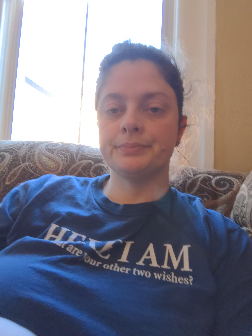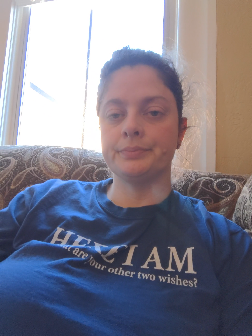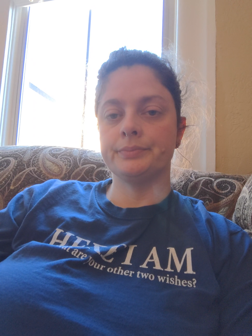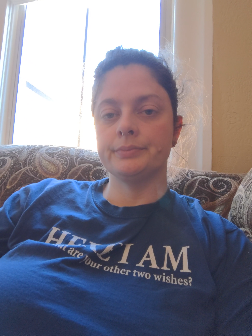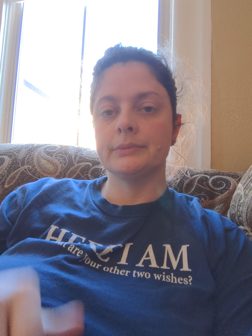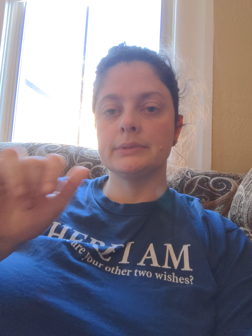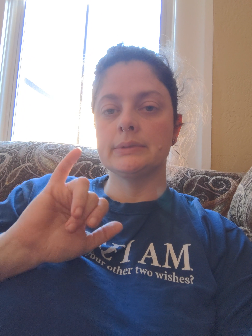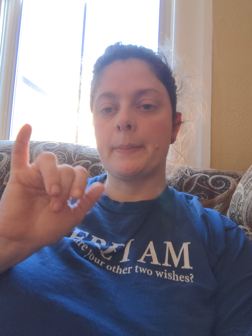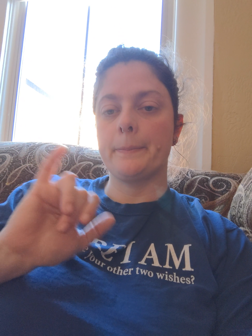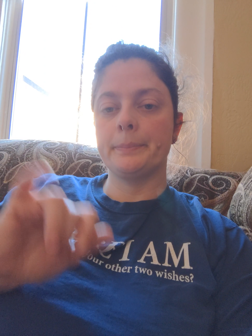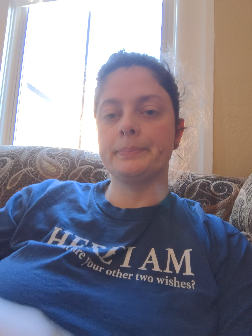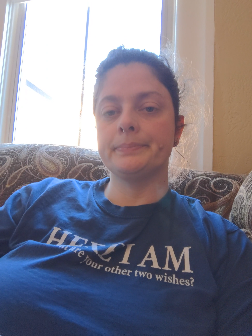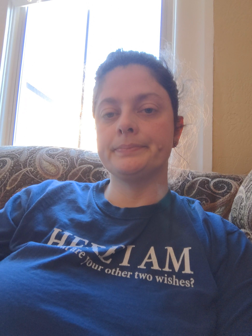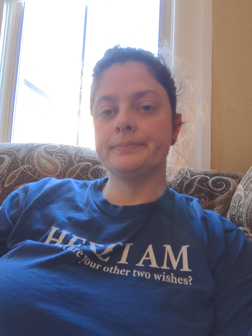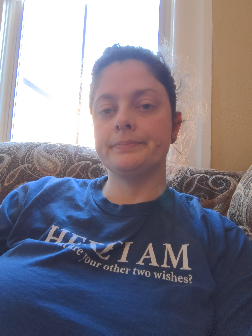same